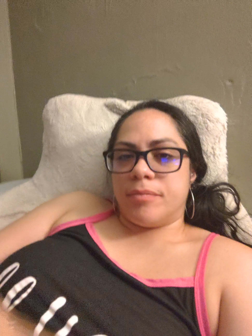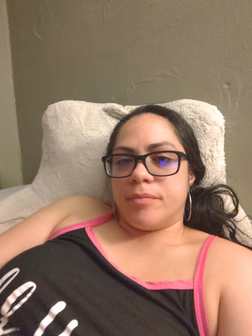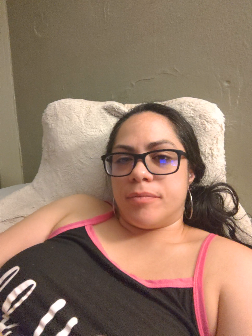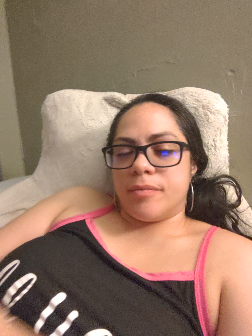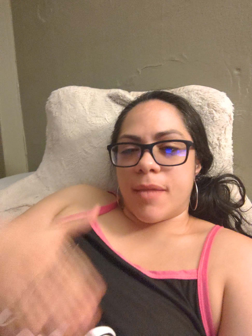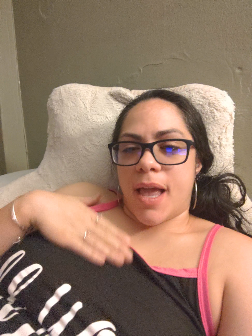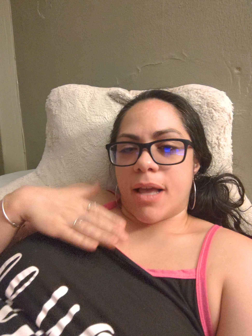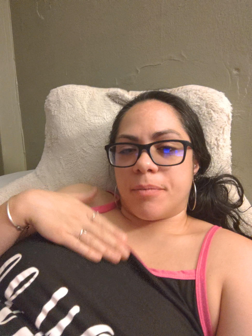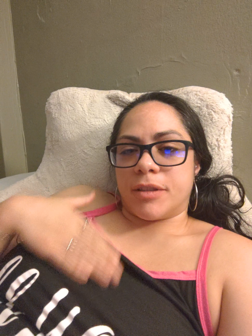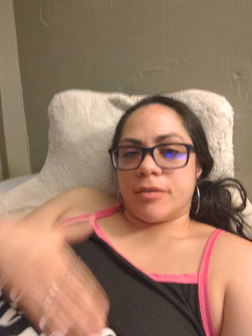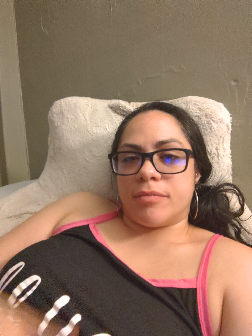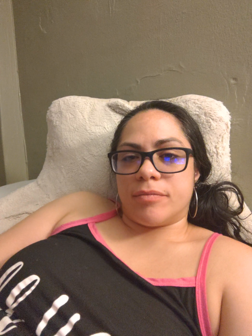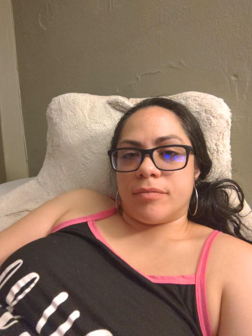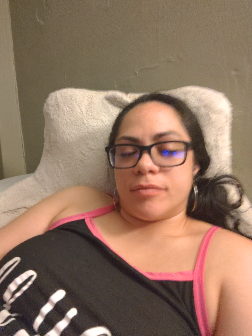happy